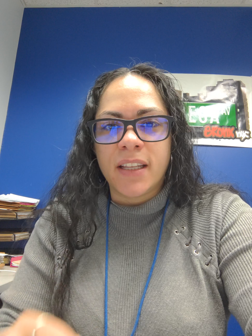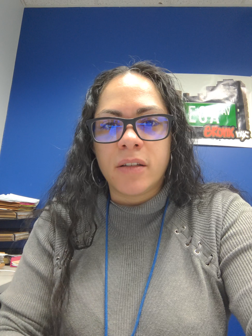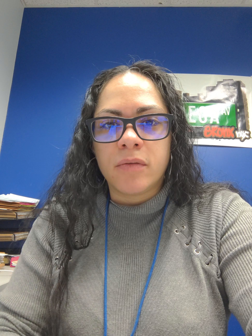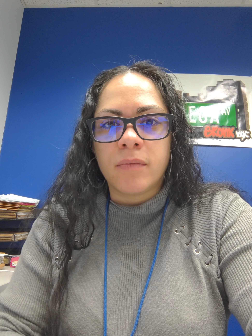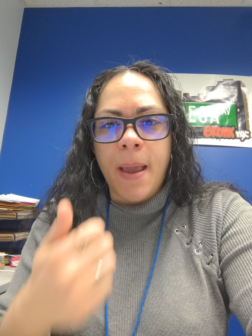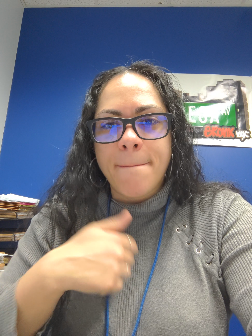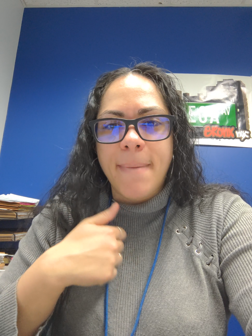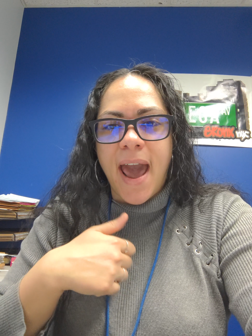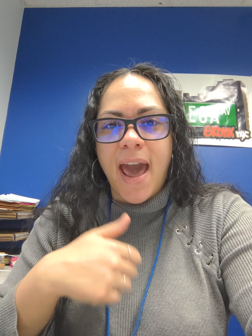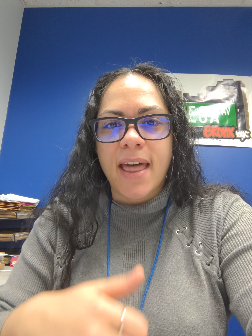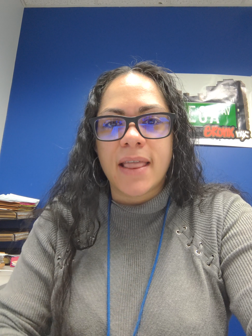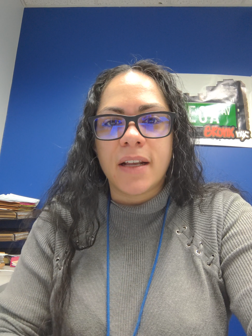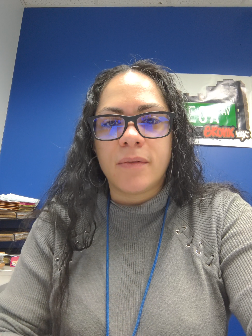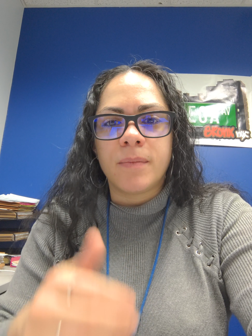bath